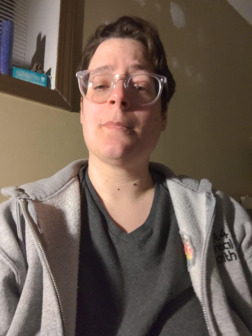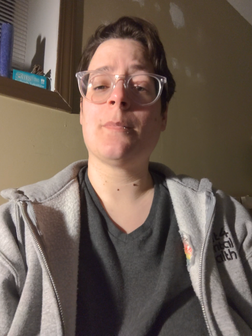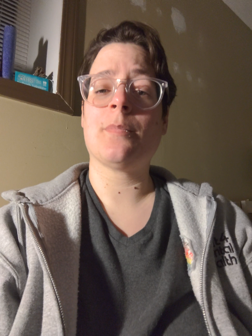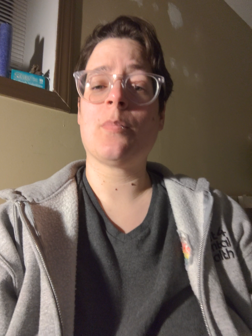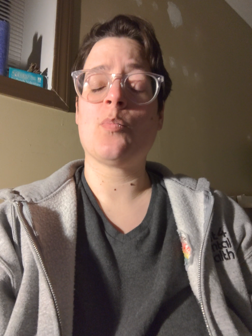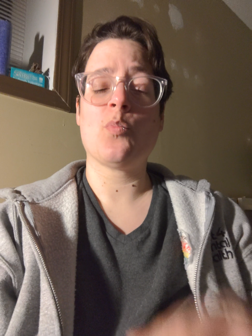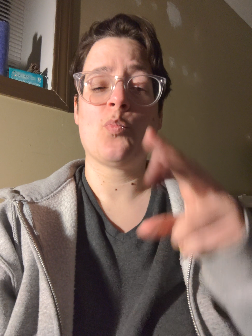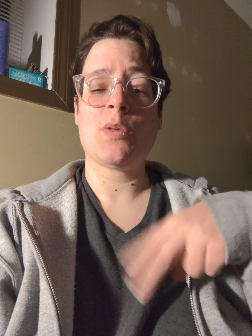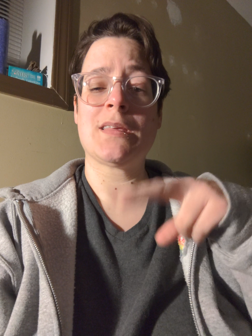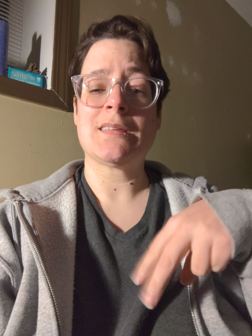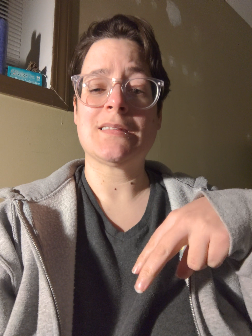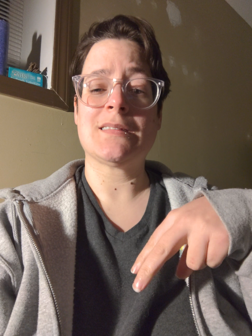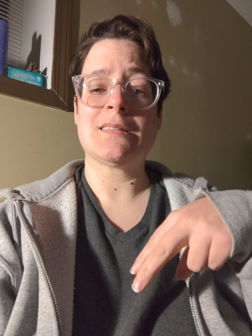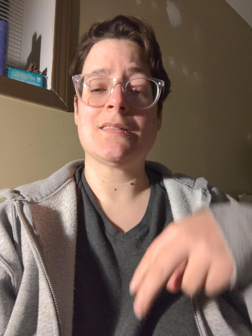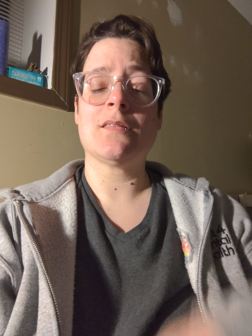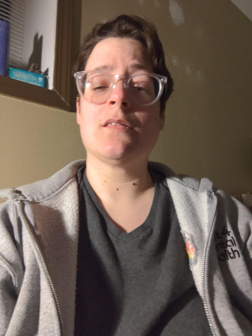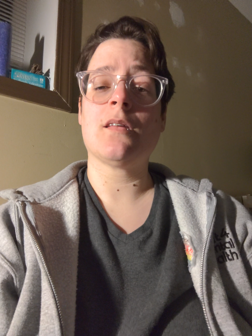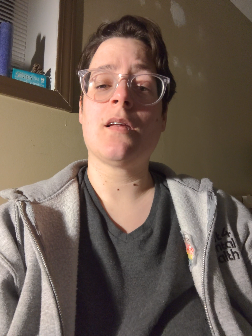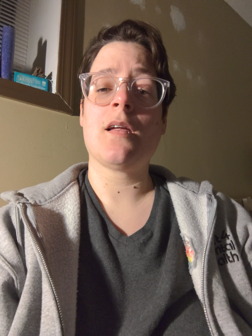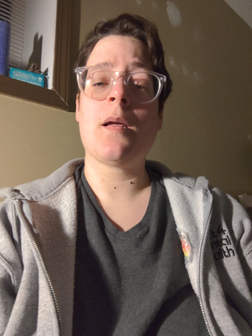read